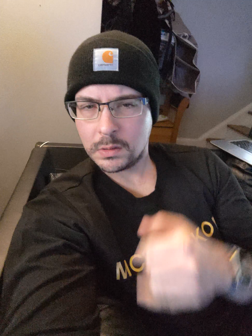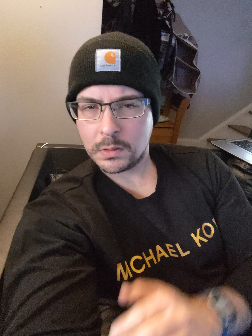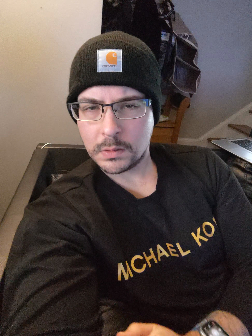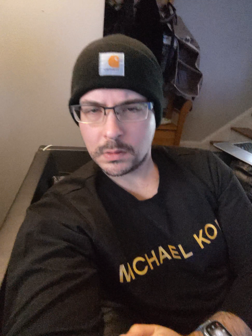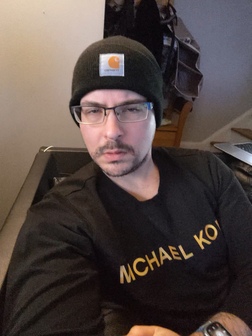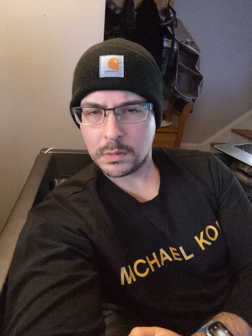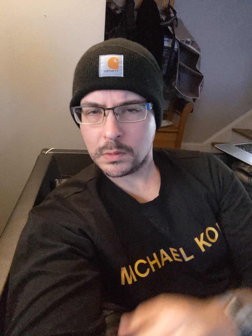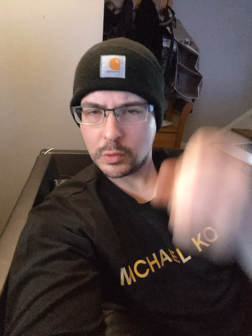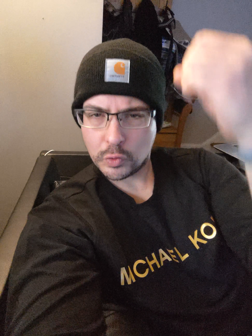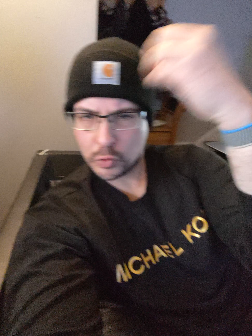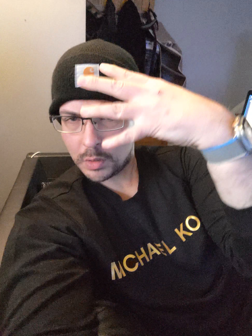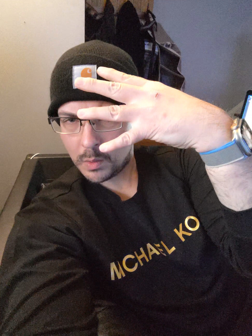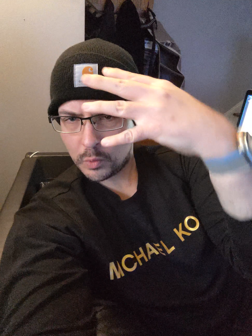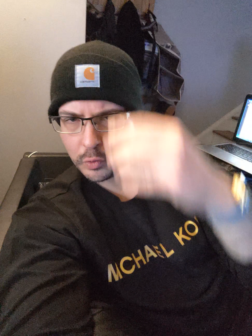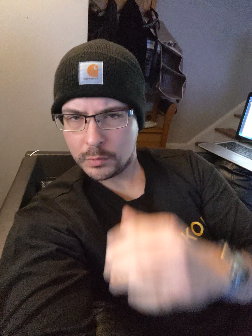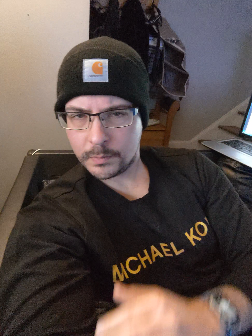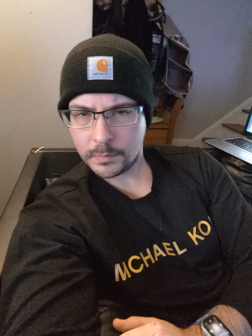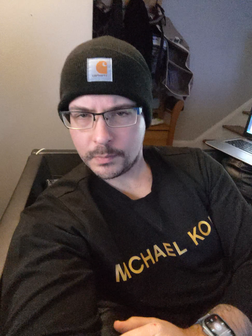shower